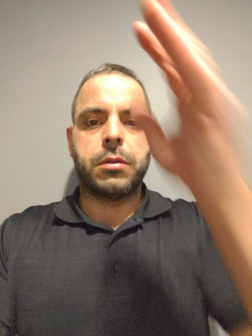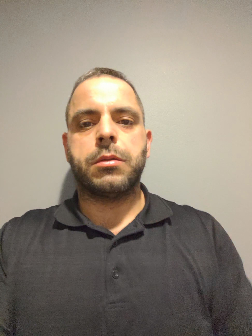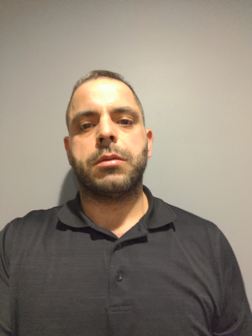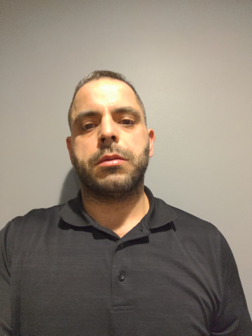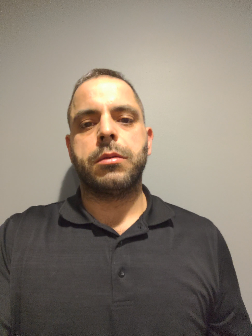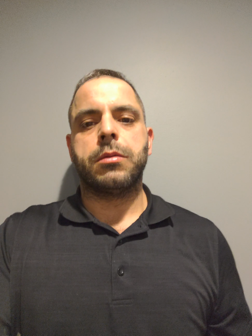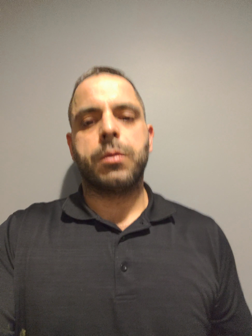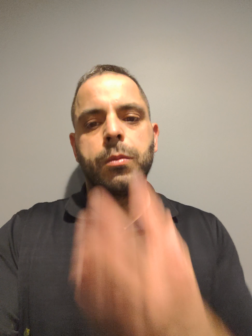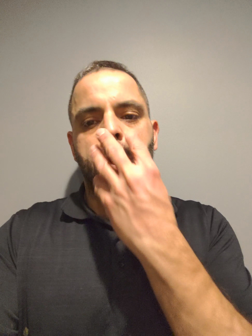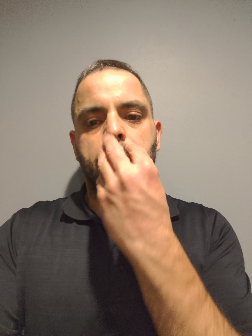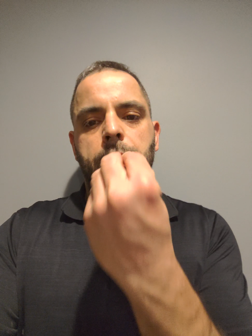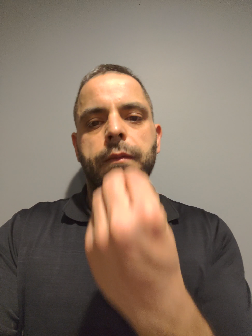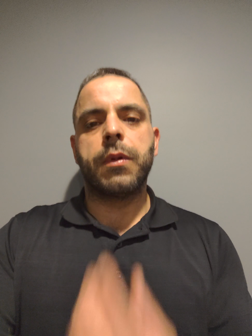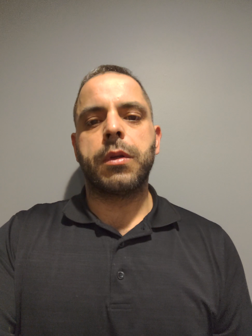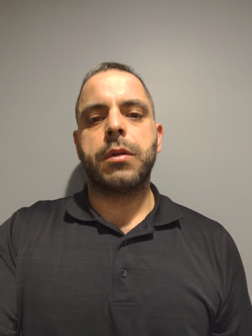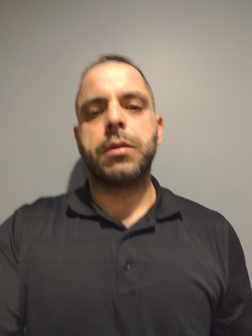wolf